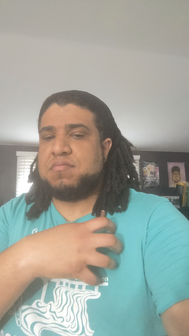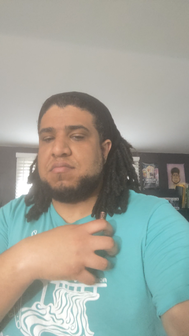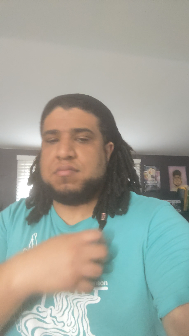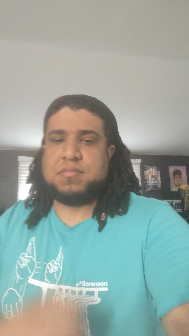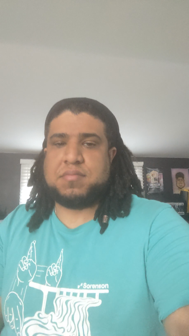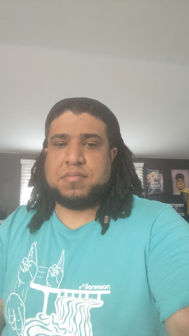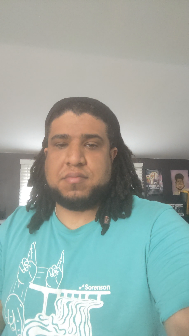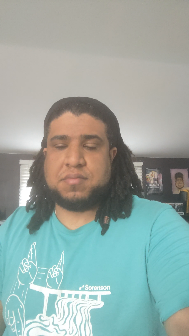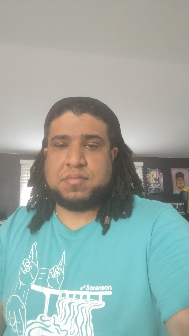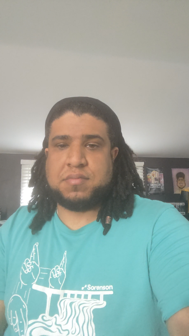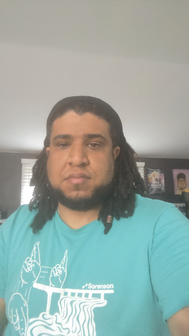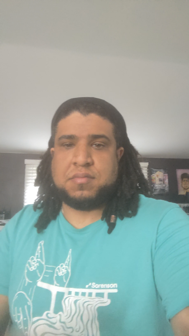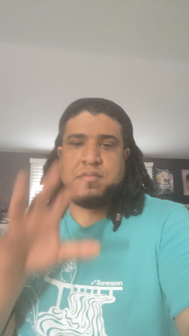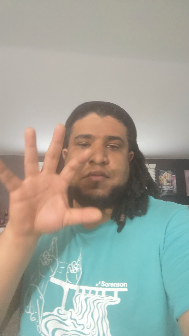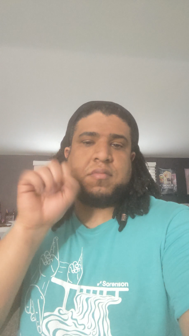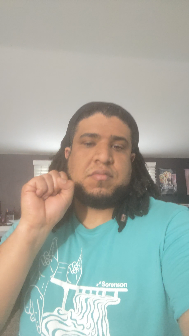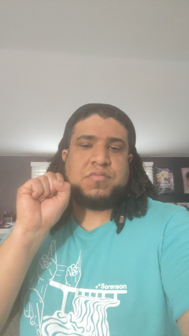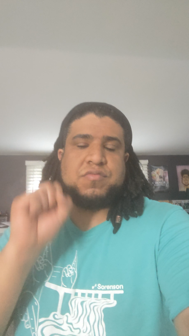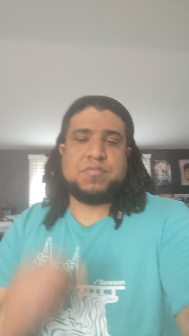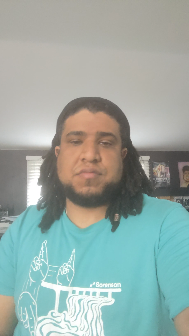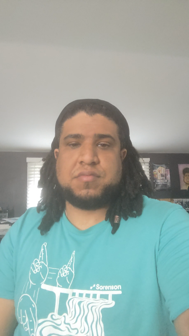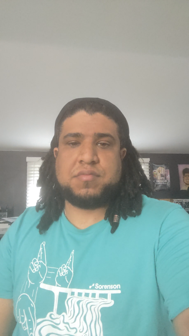catch